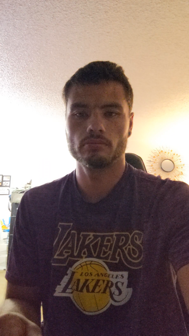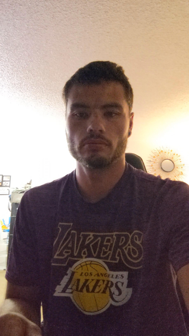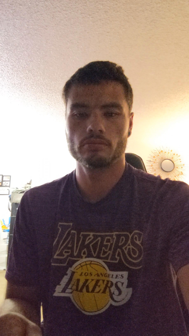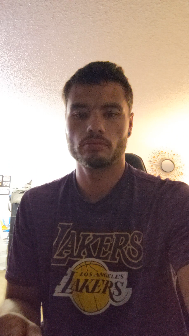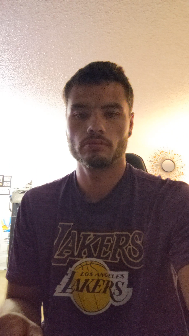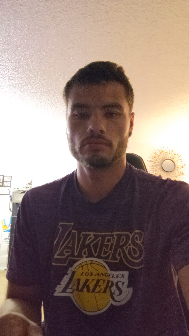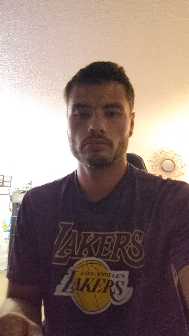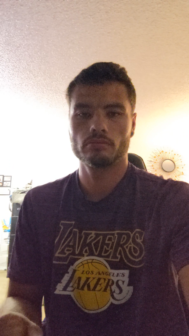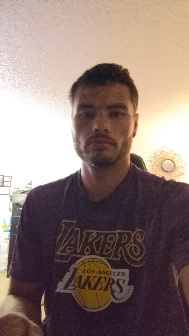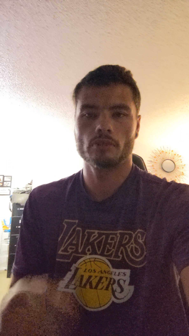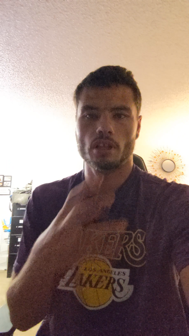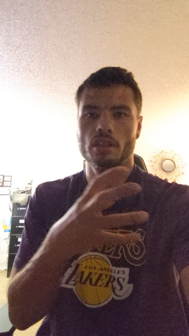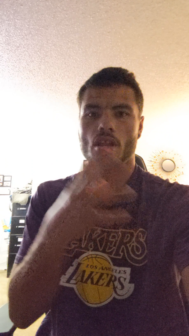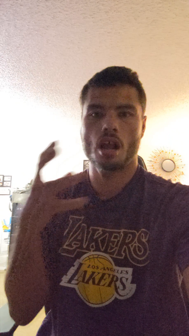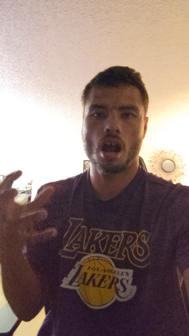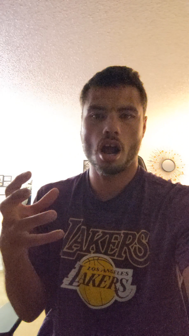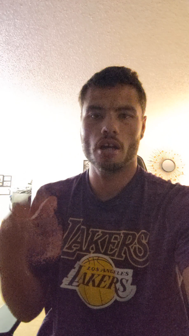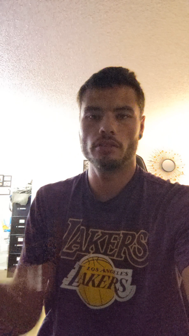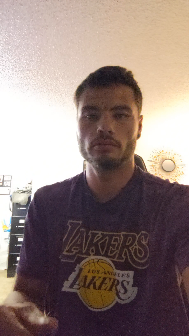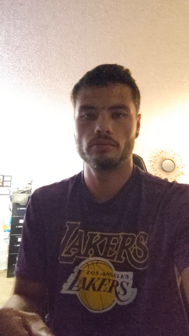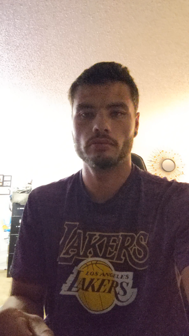a lot